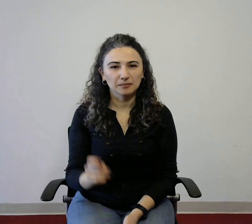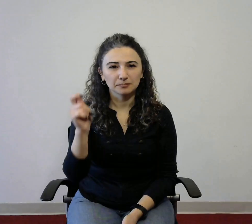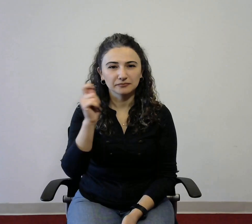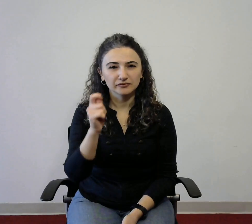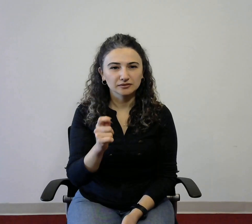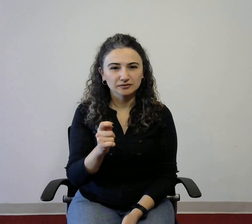bazar